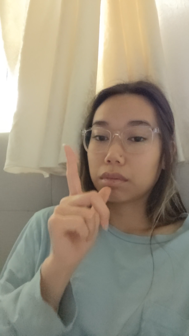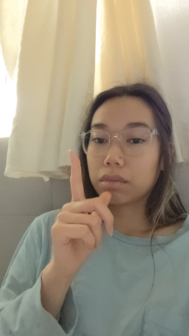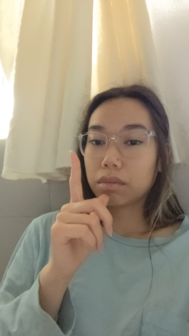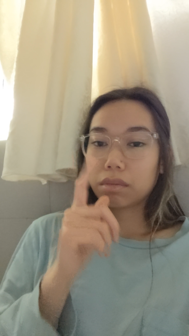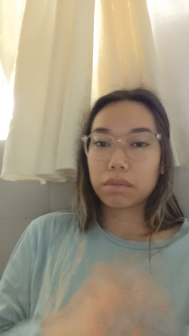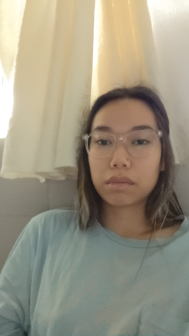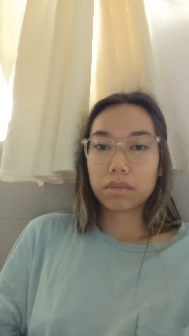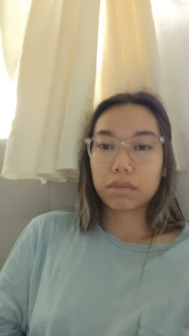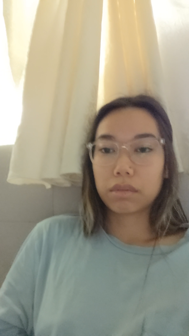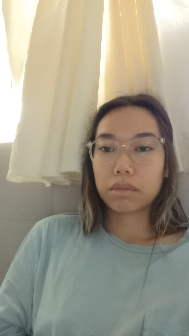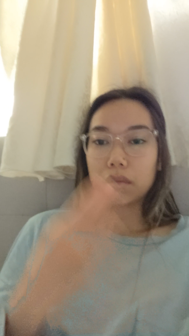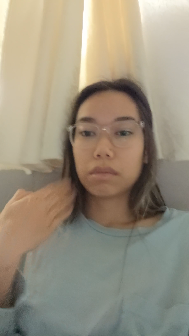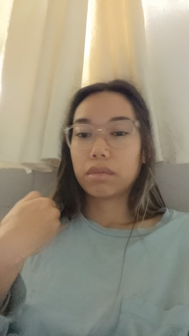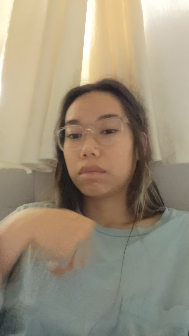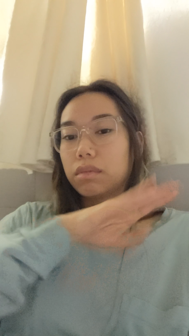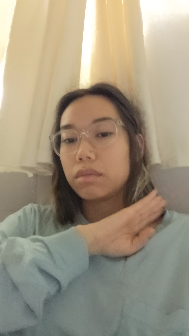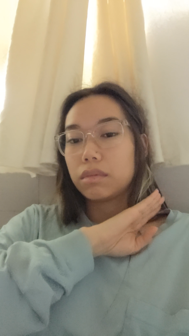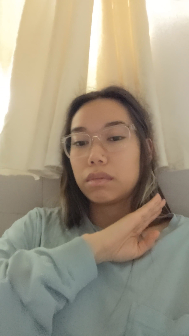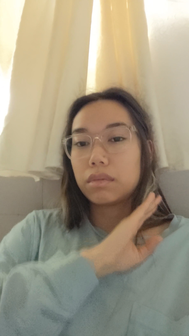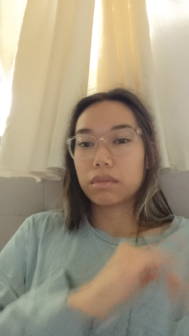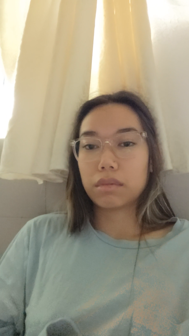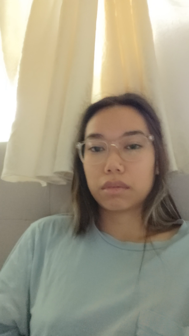scarf